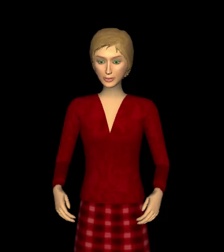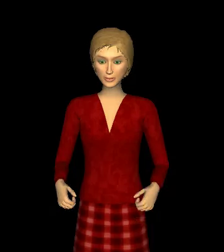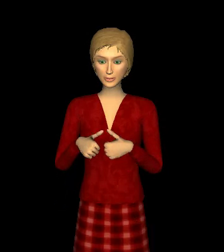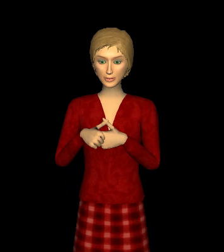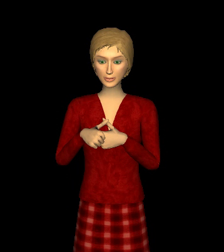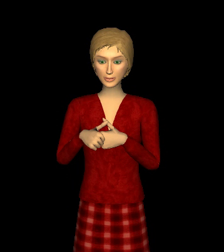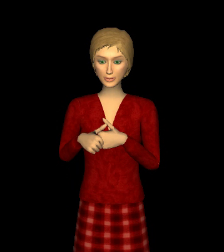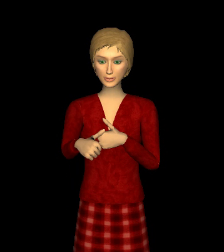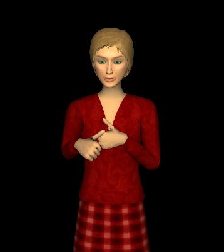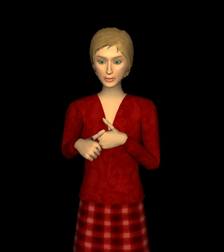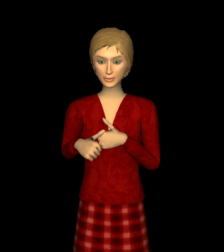مسافة